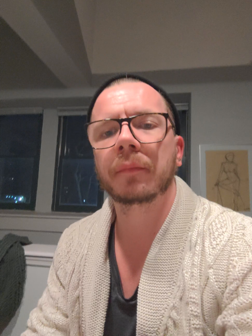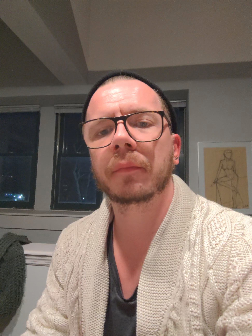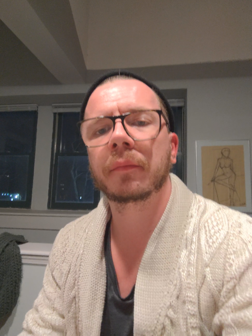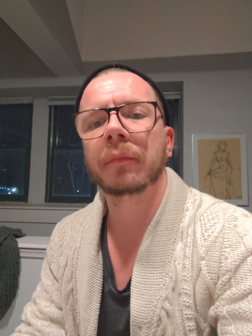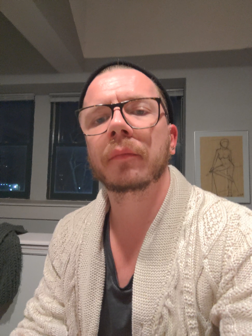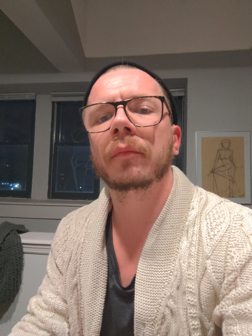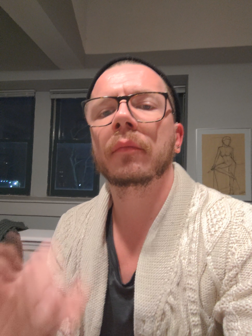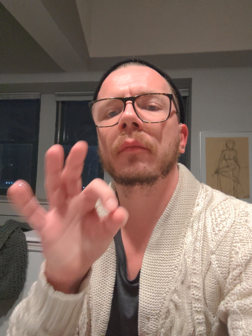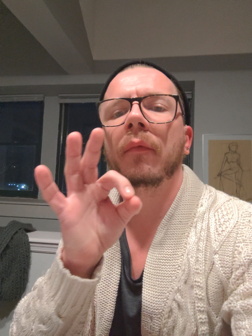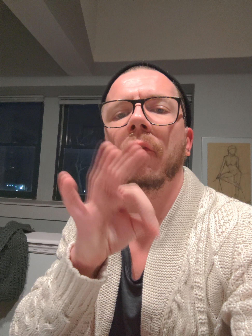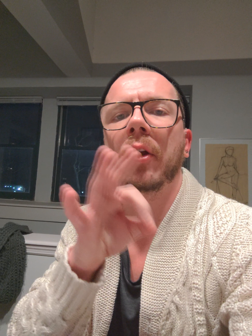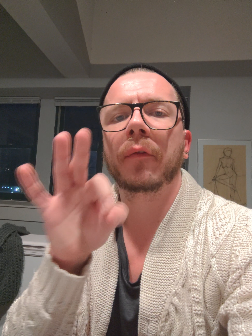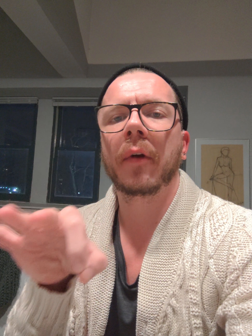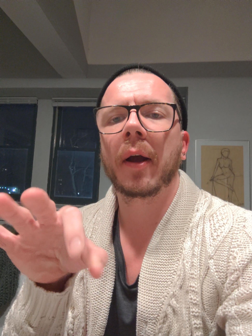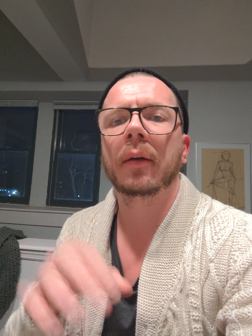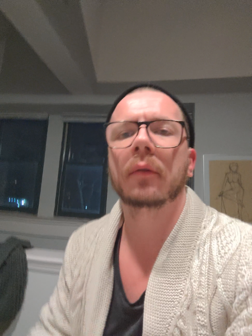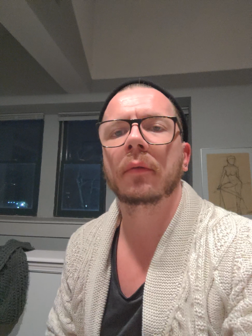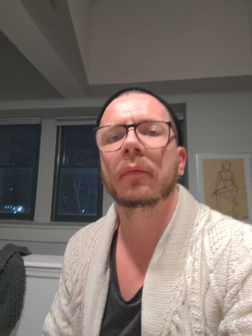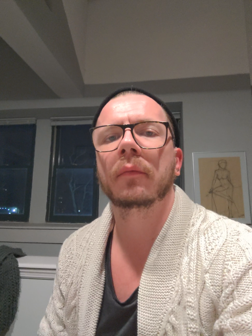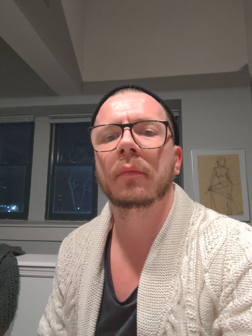french fries